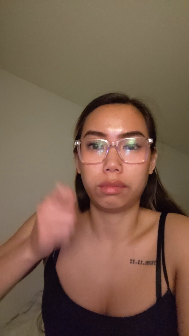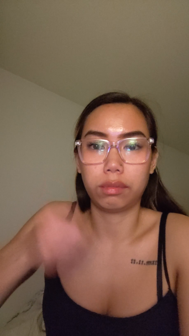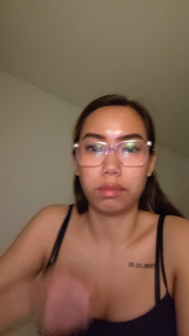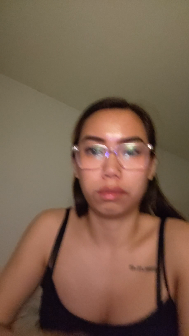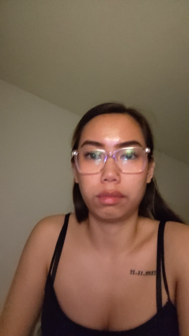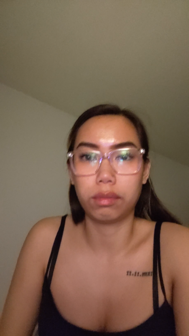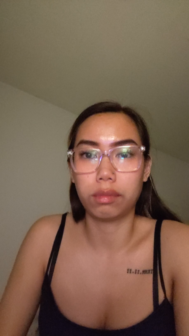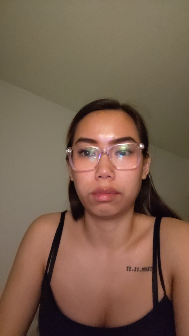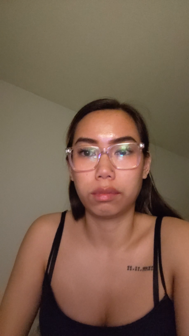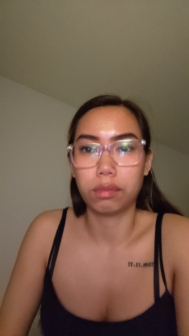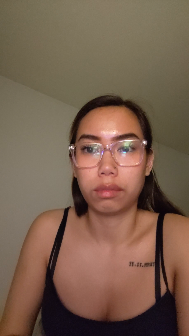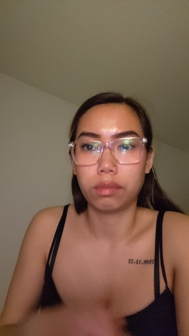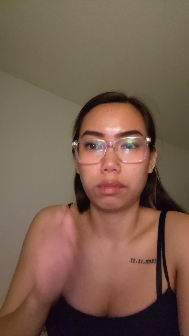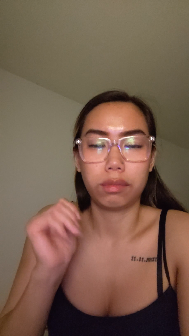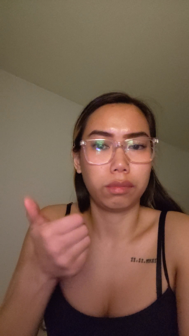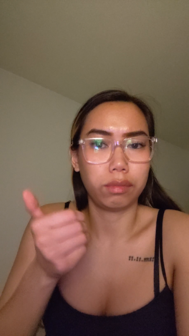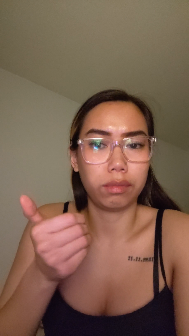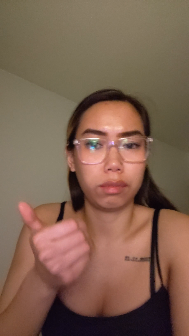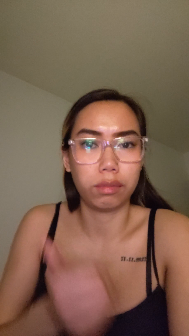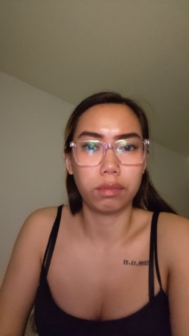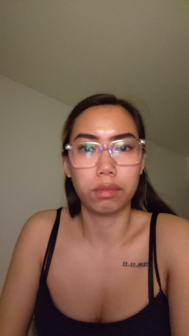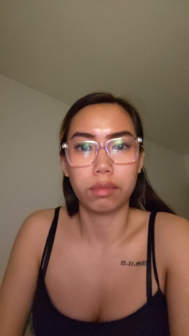how